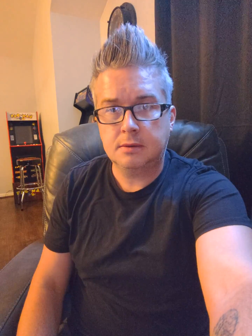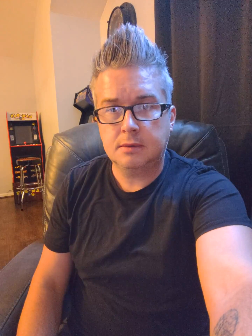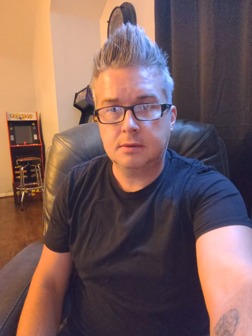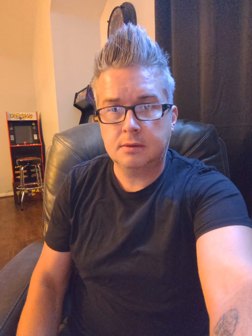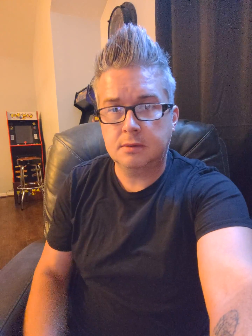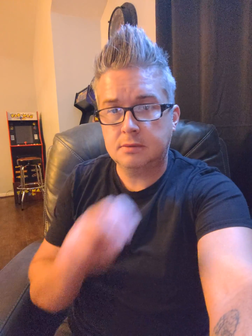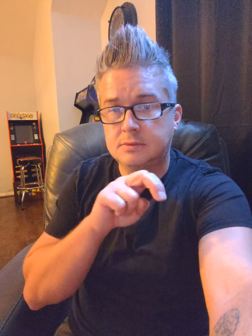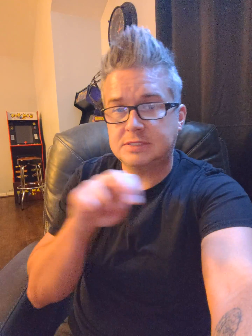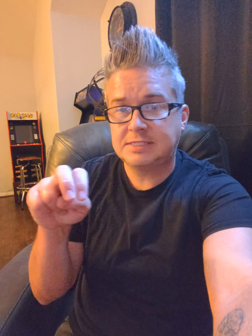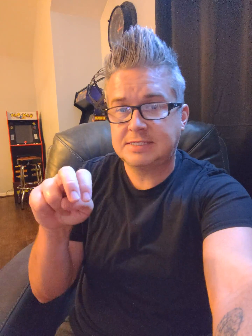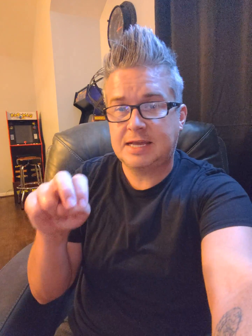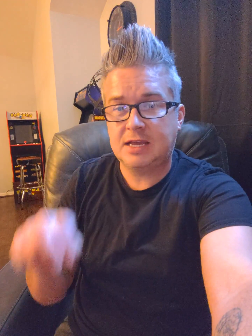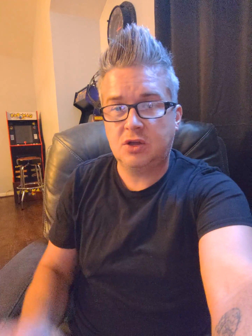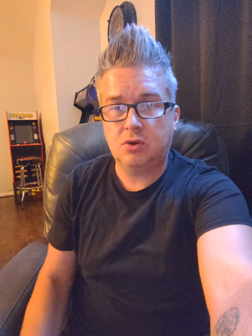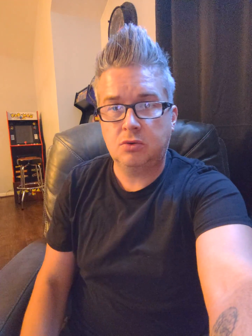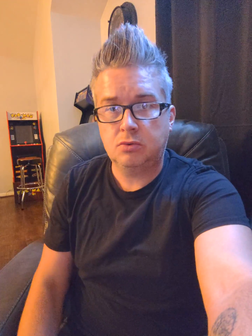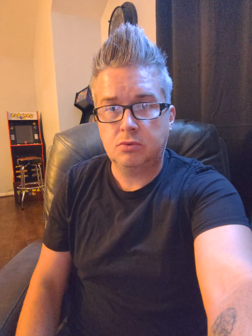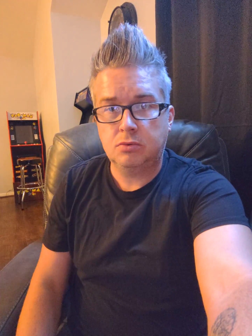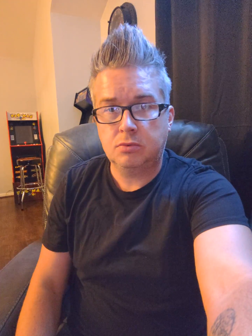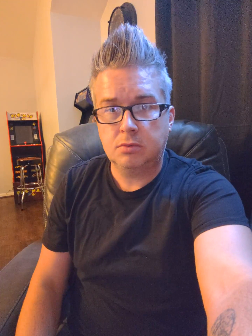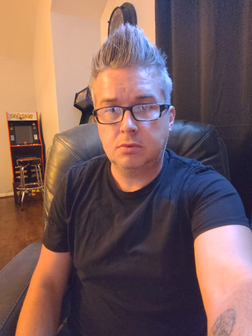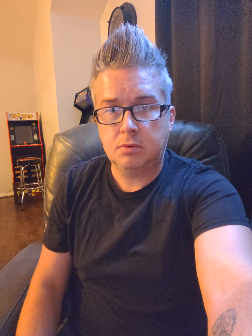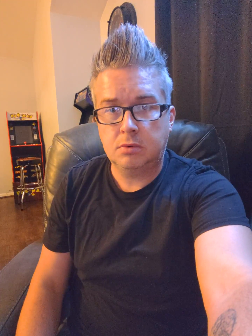porch